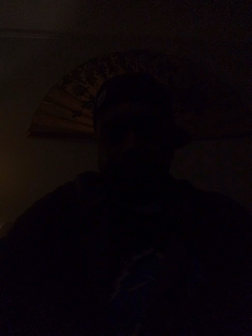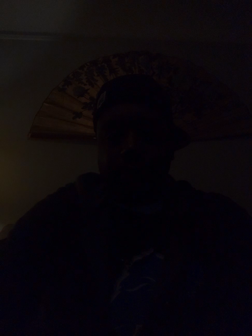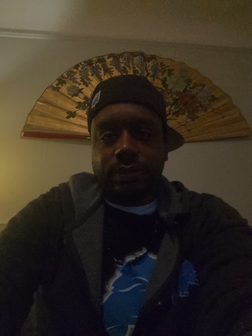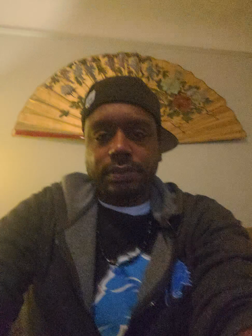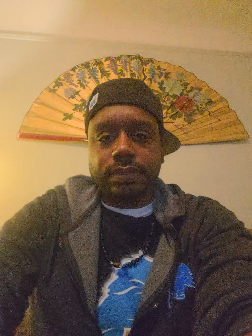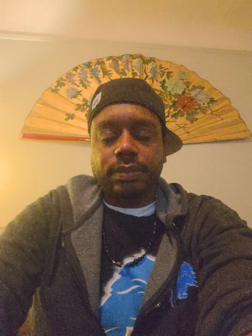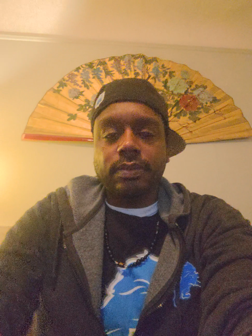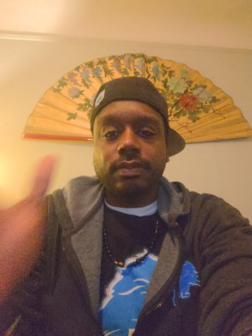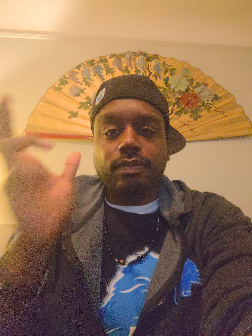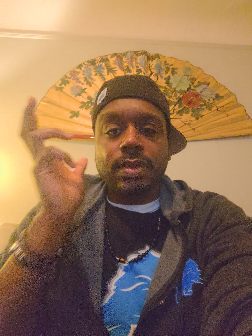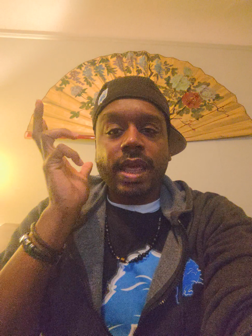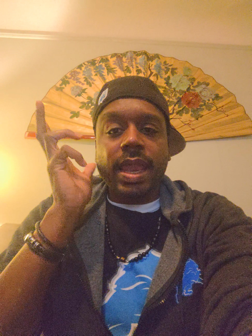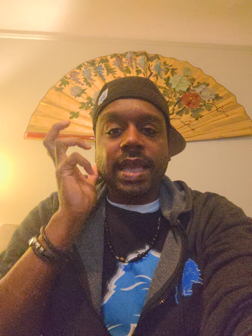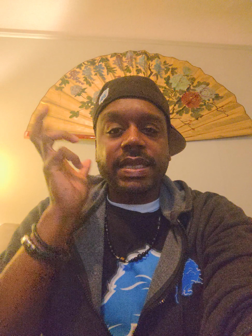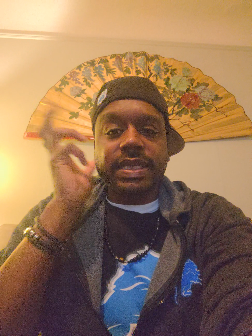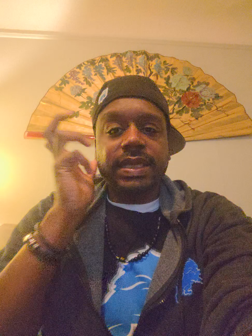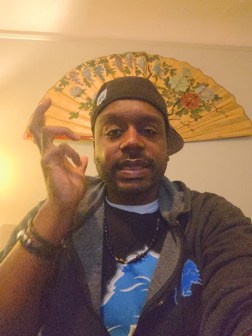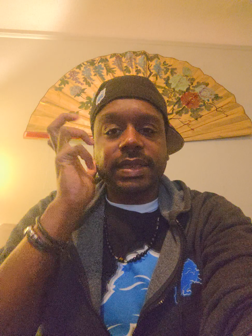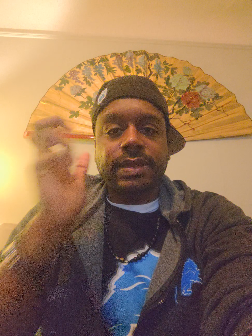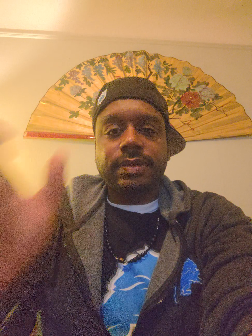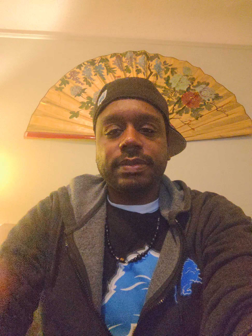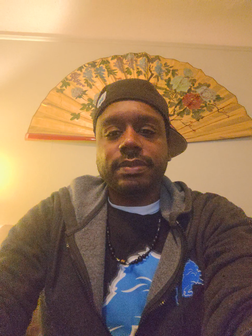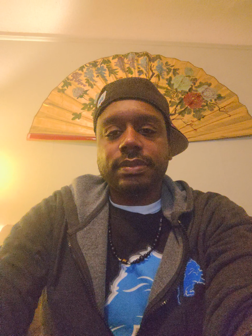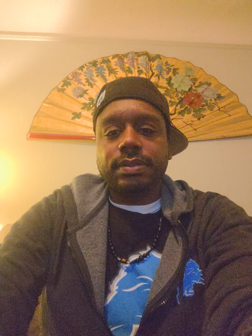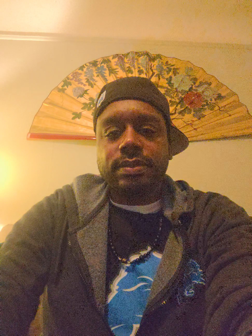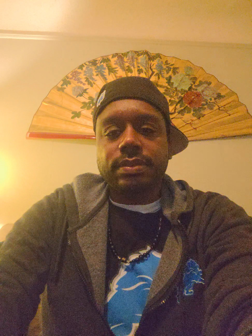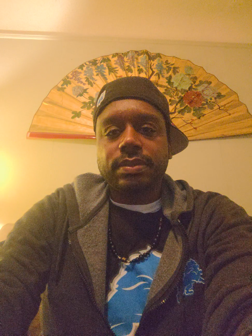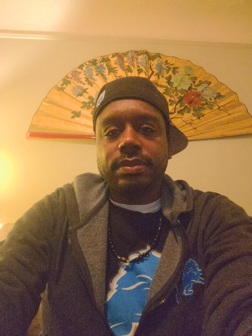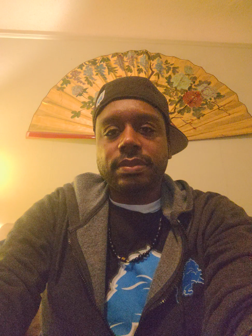listen